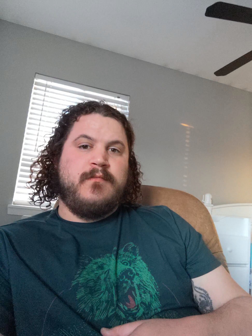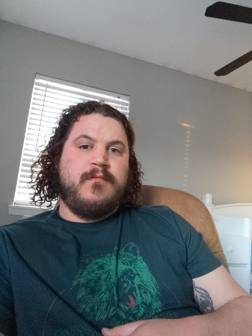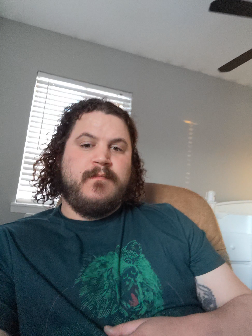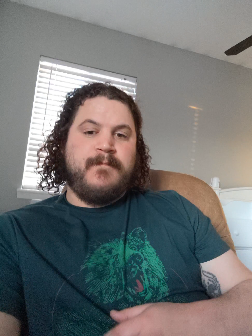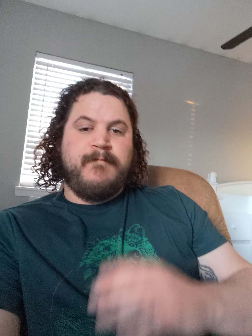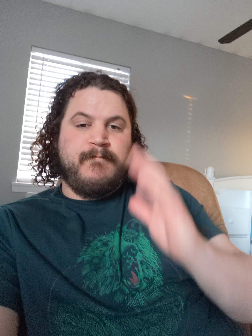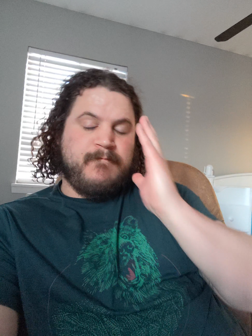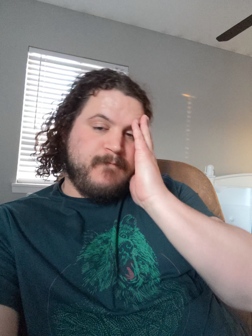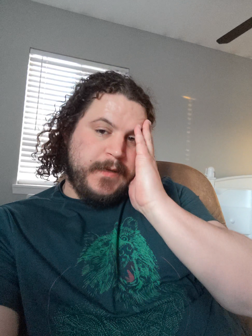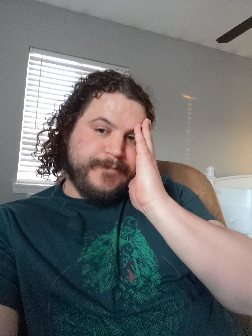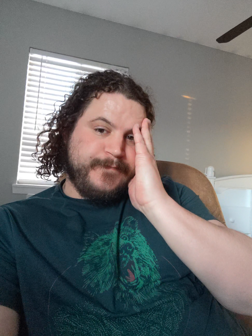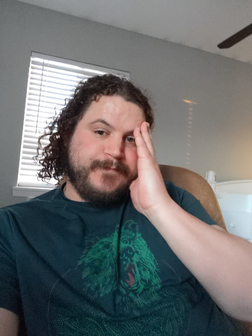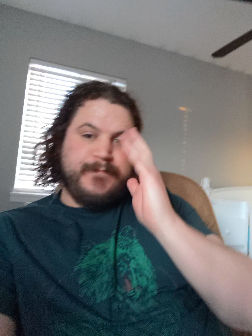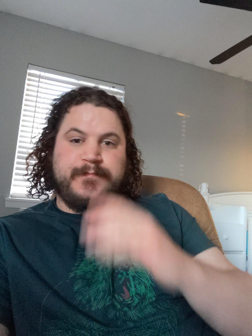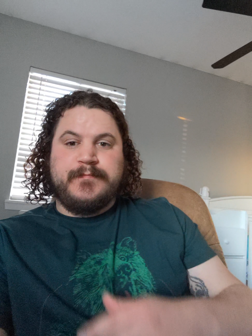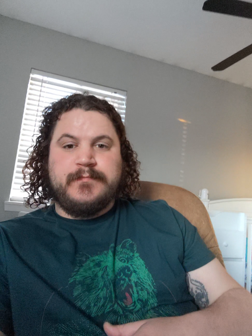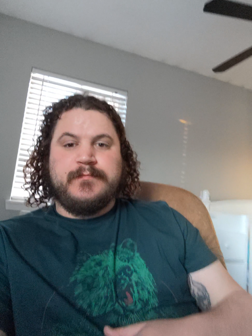bed